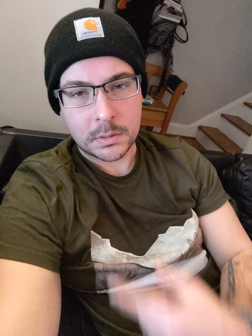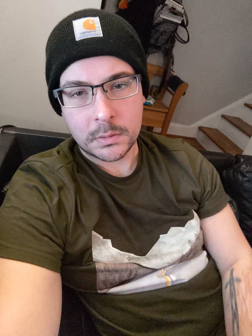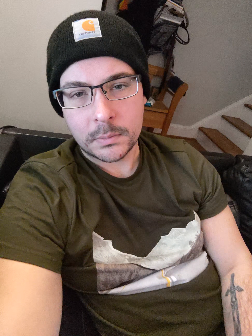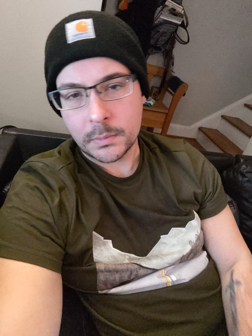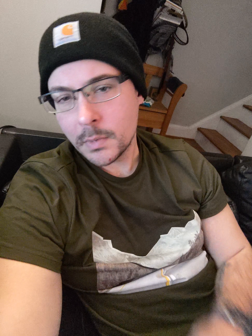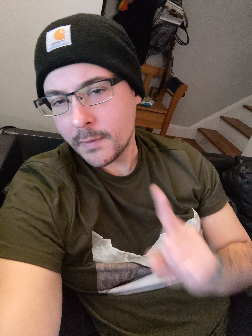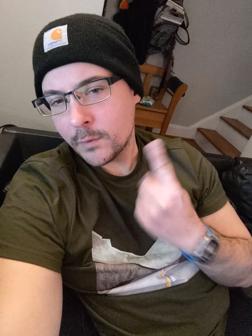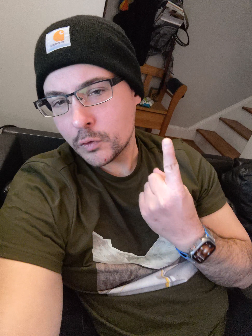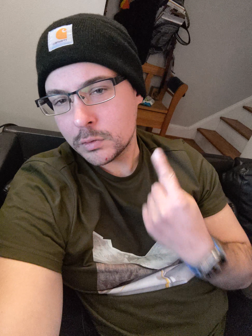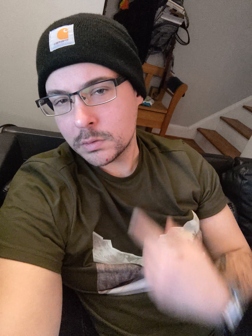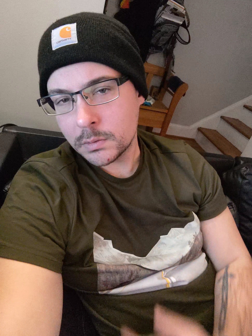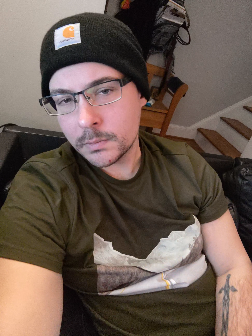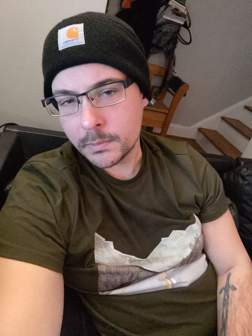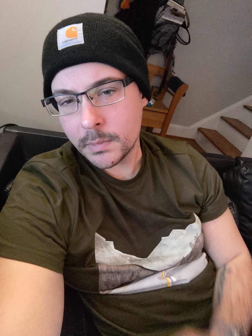first